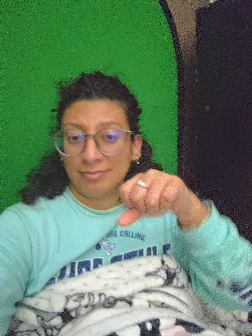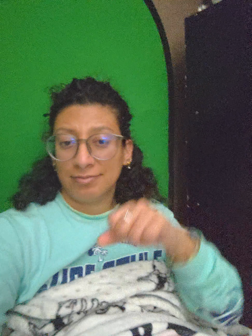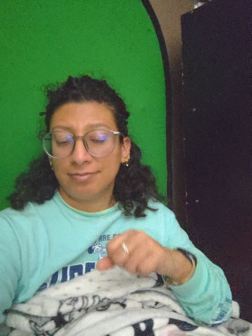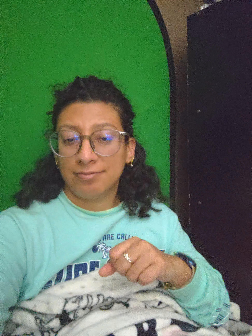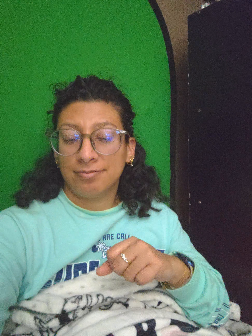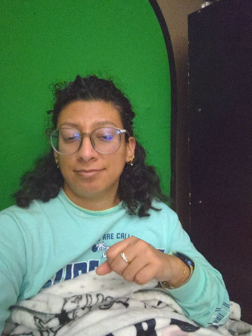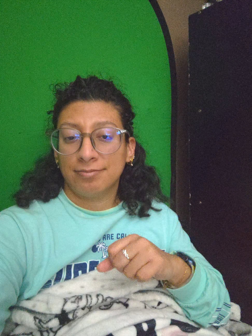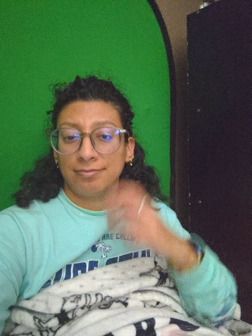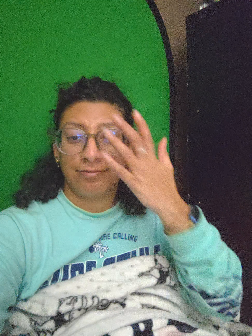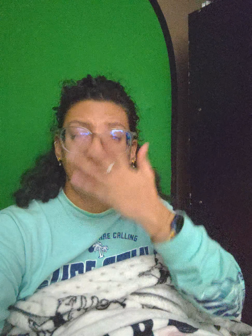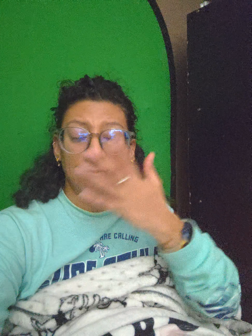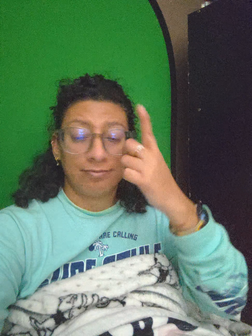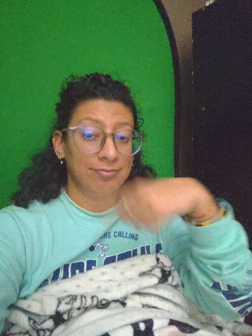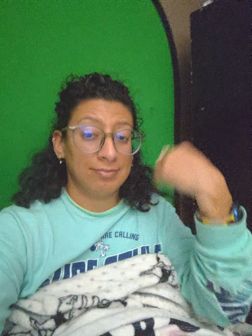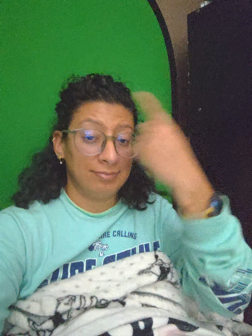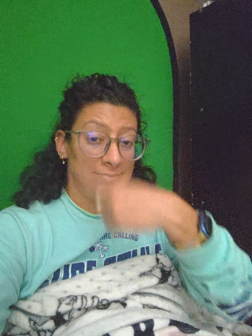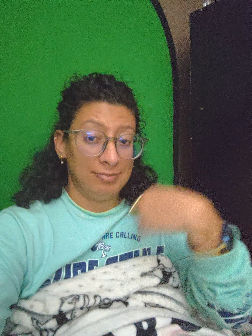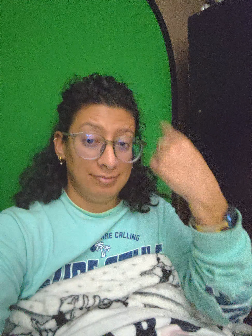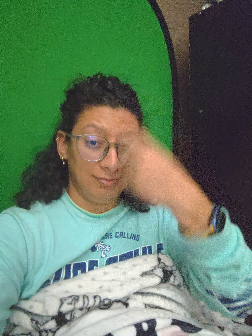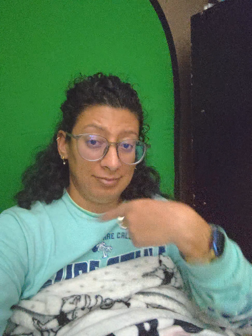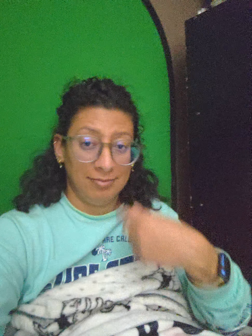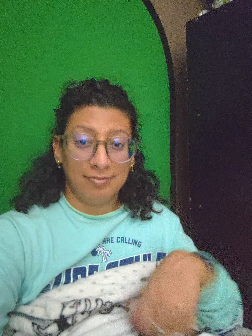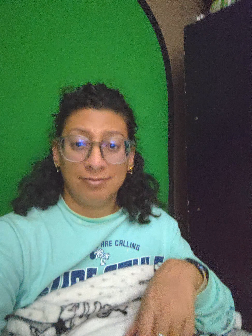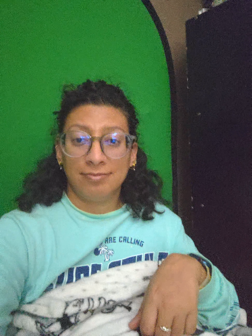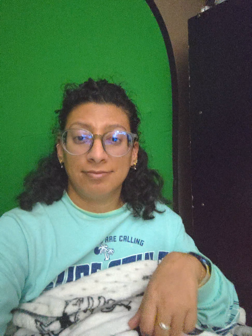face